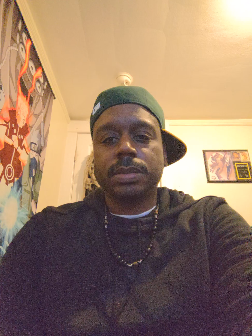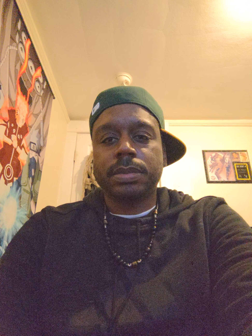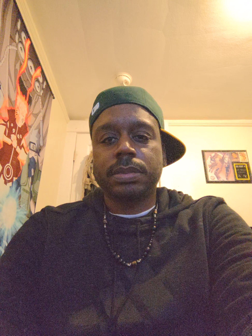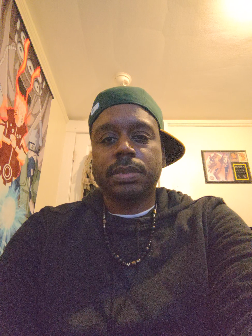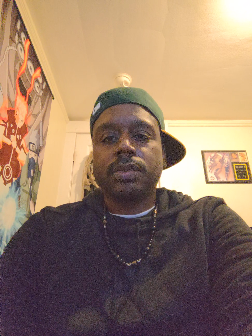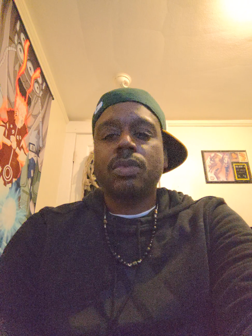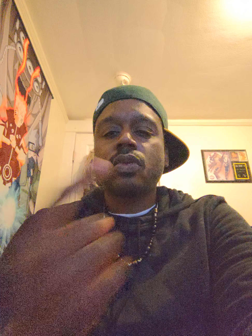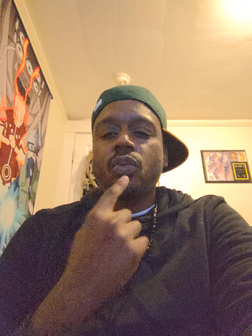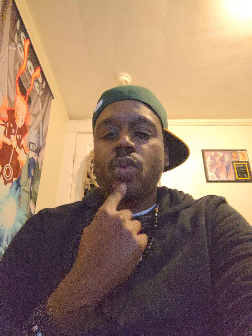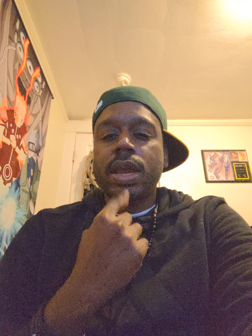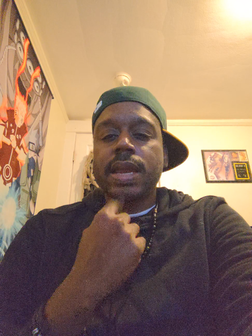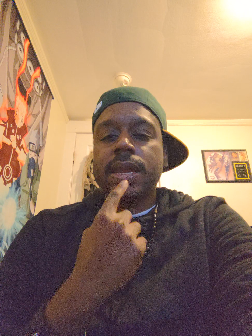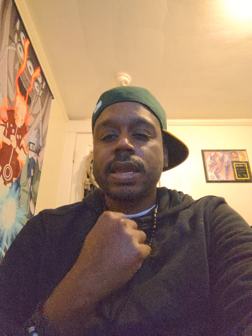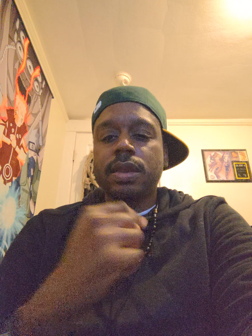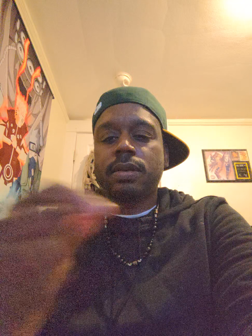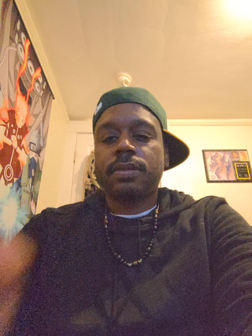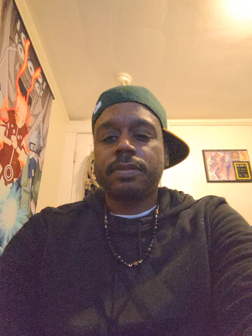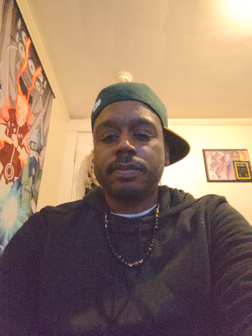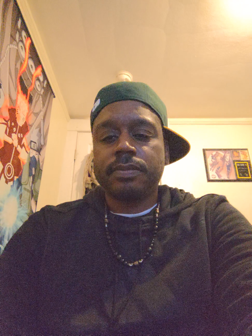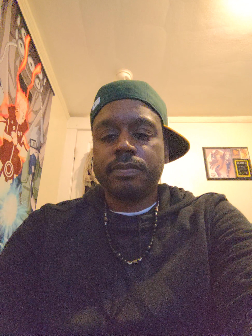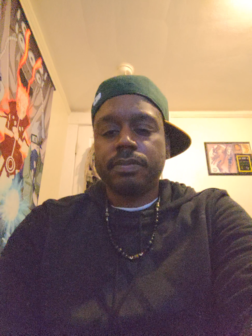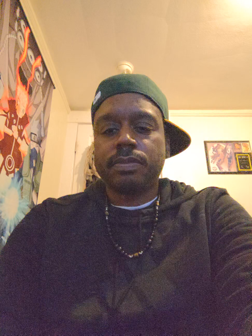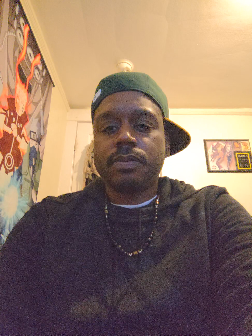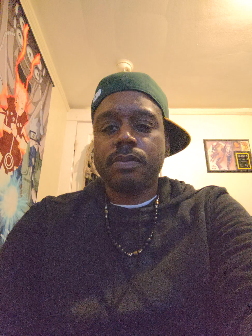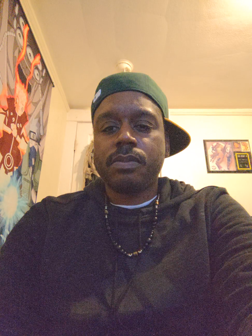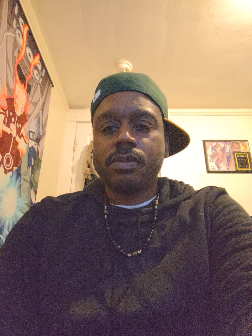red